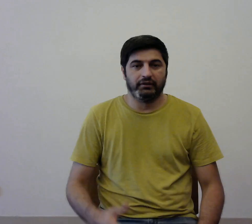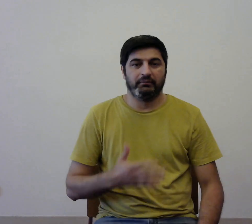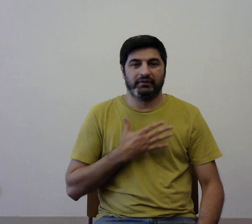mən